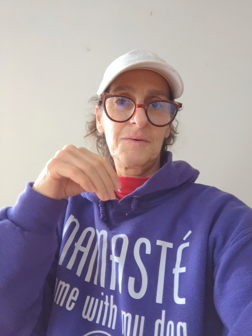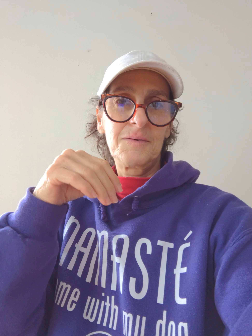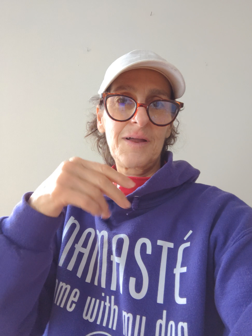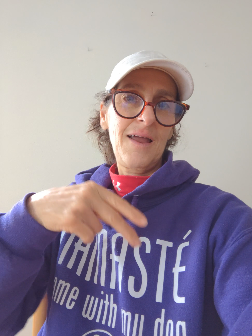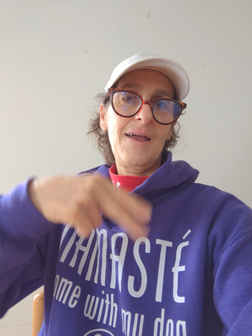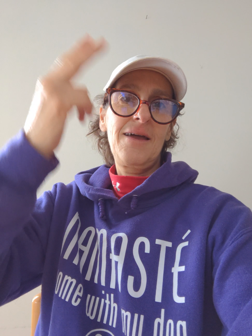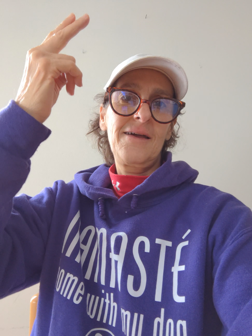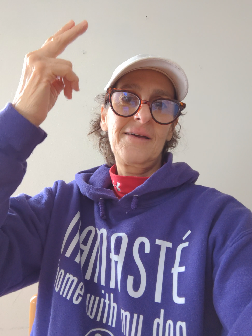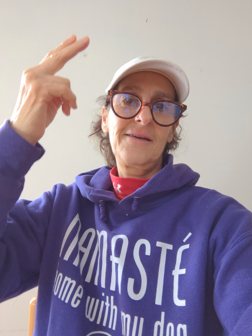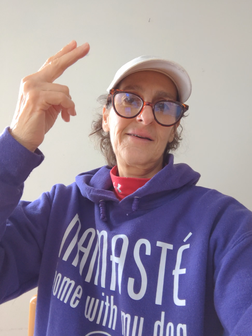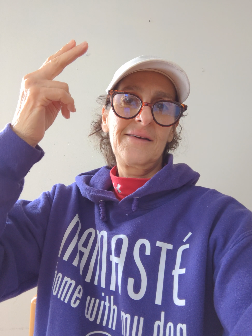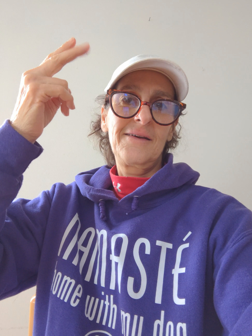high